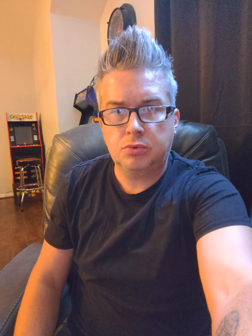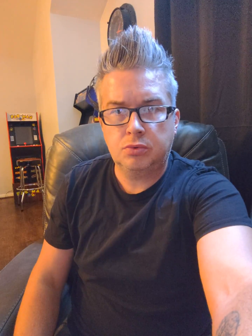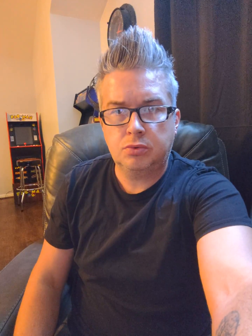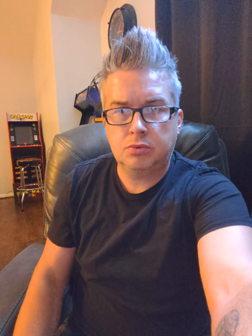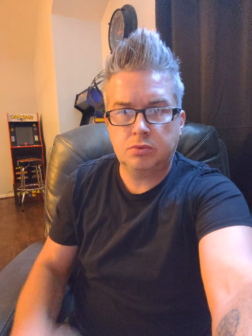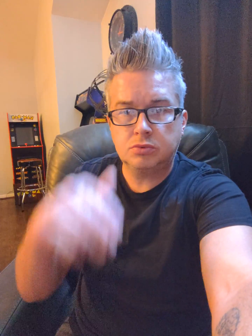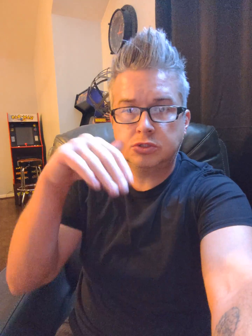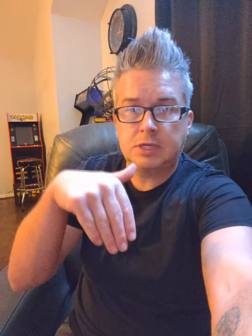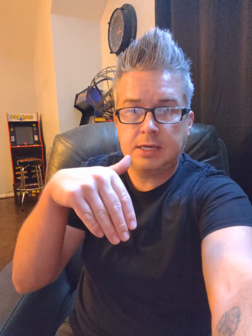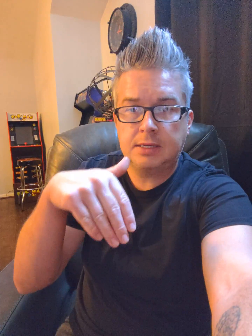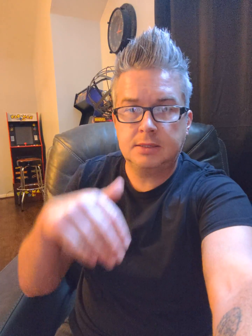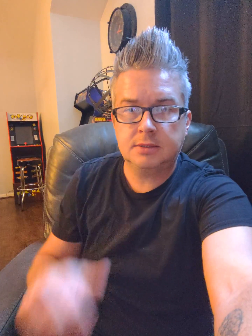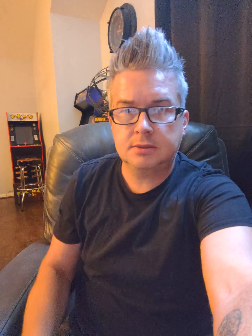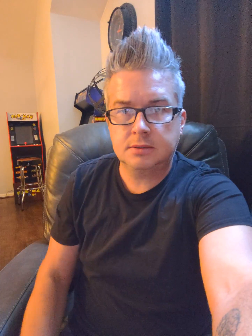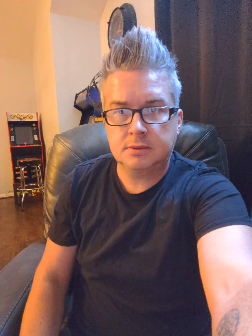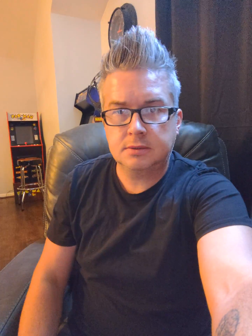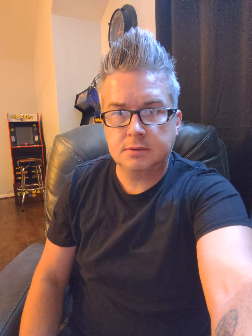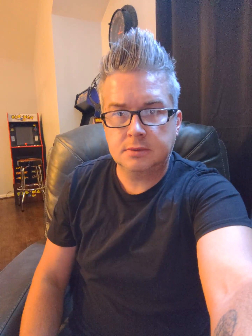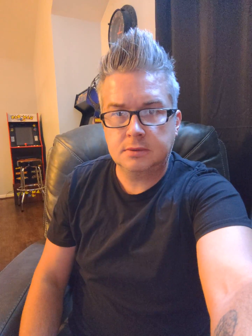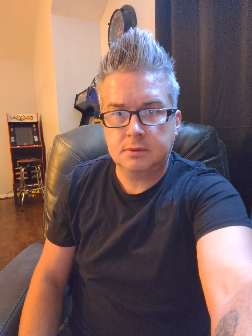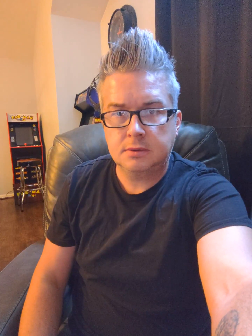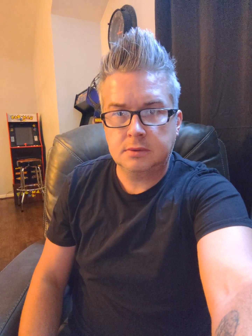night night